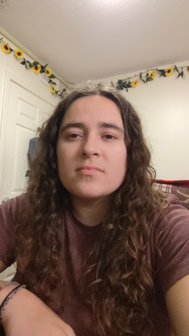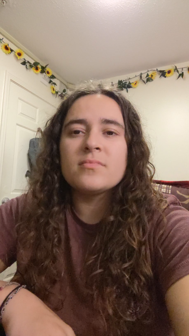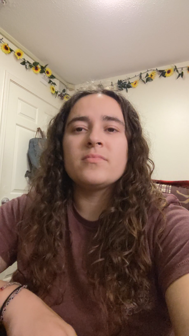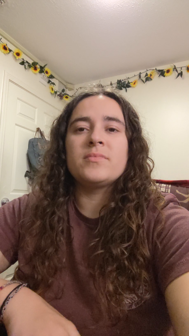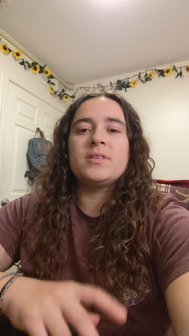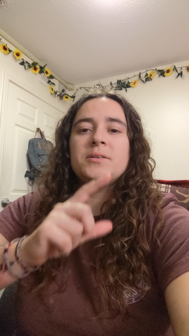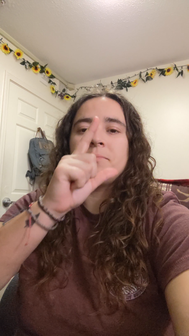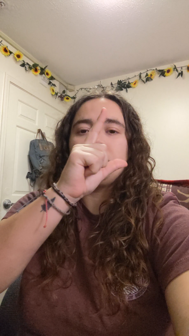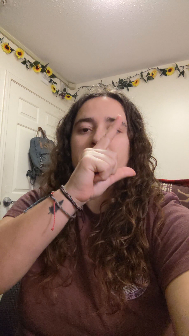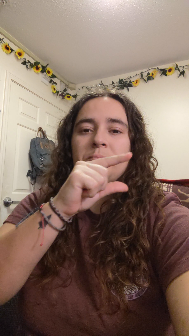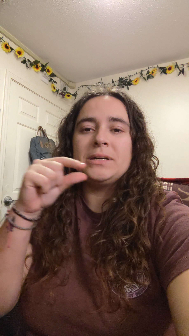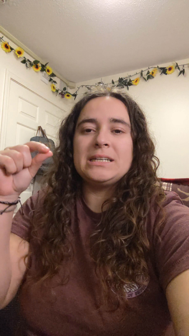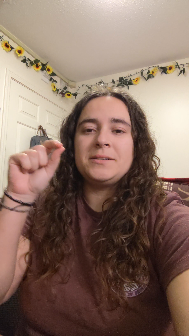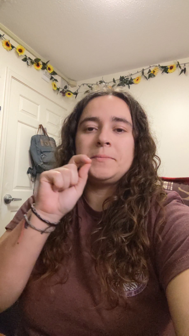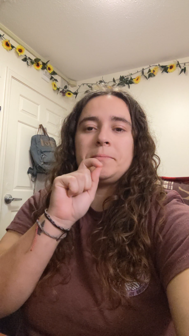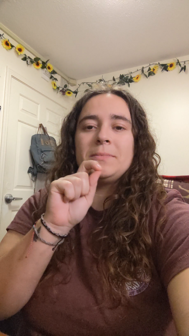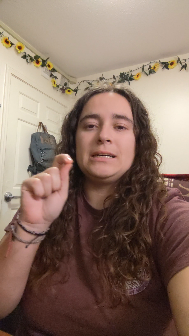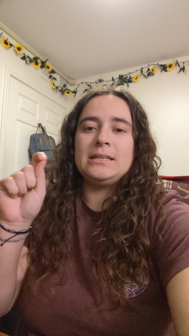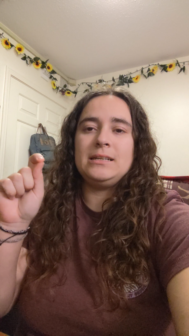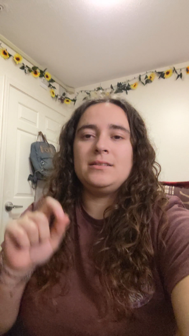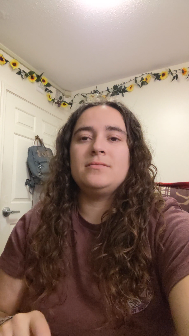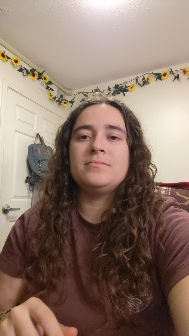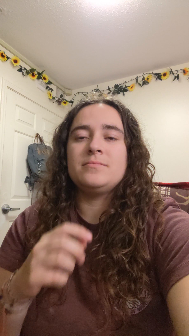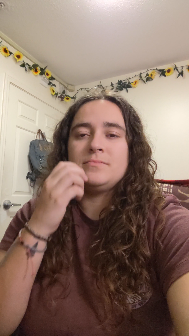peas